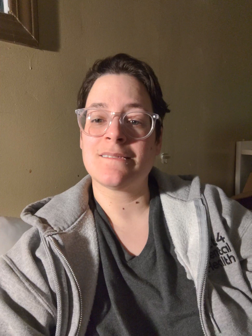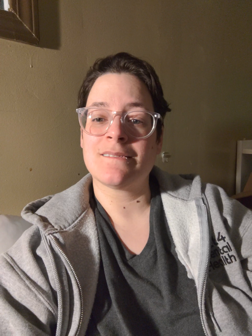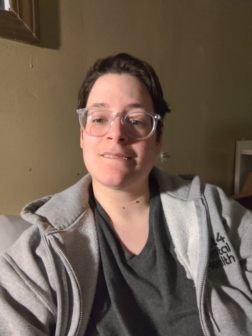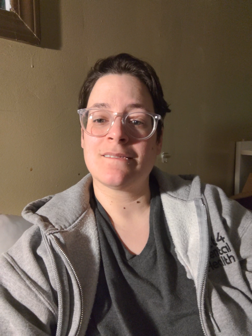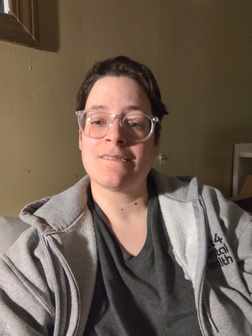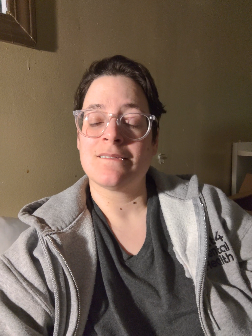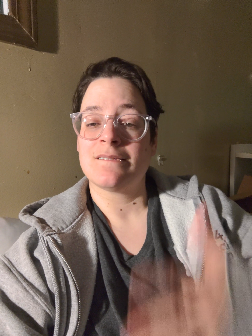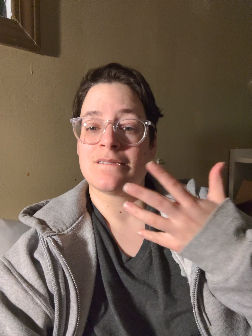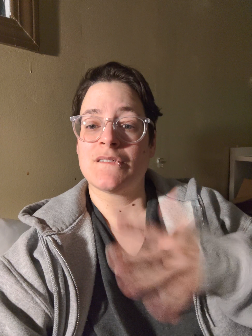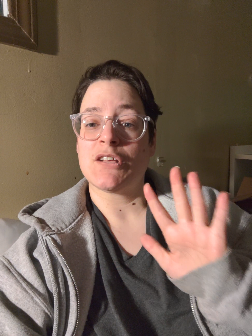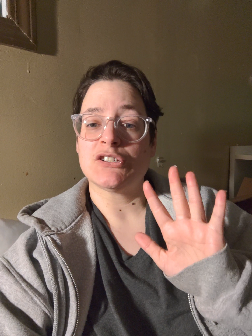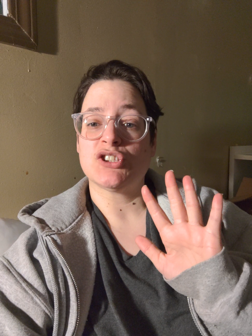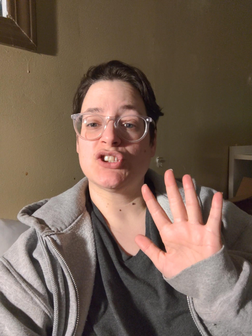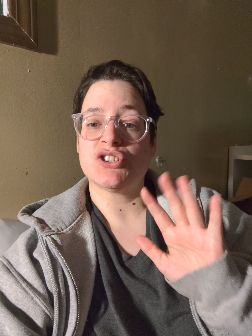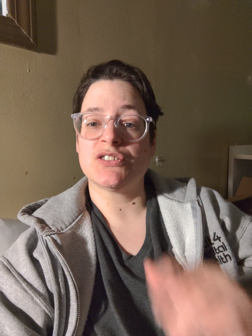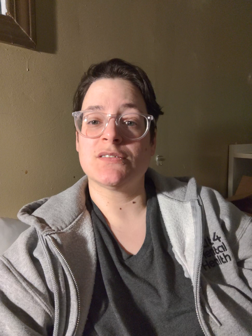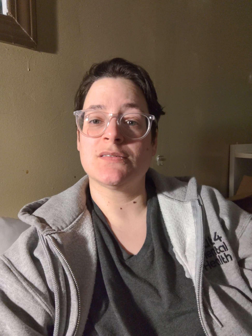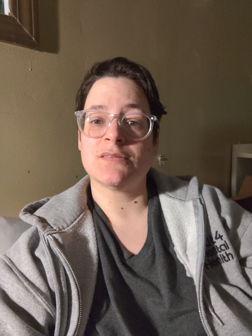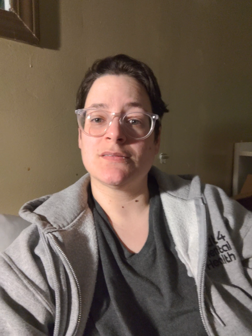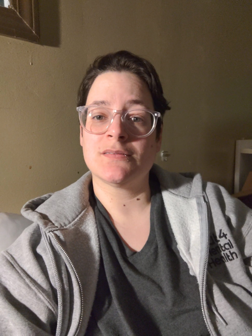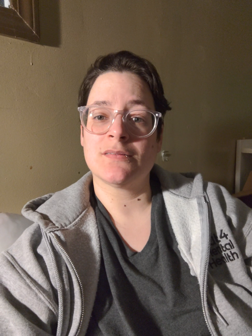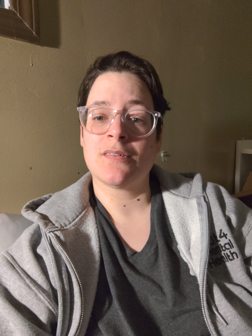finish